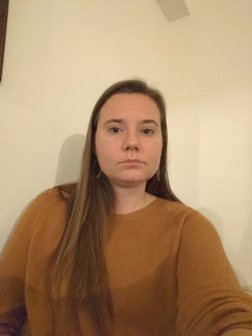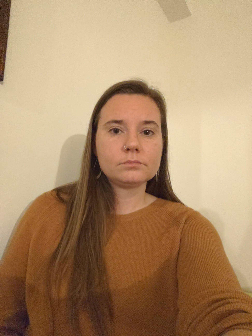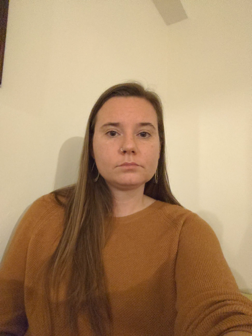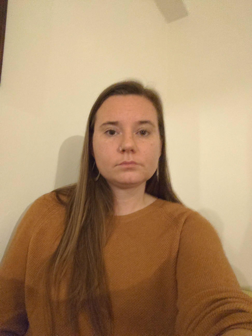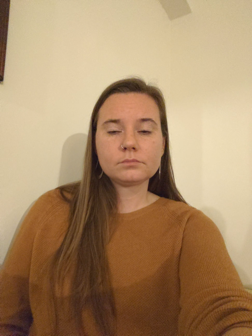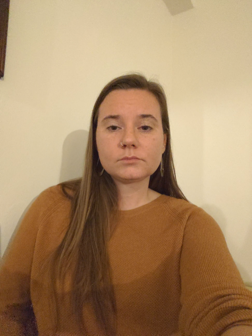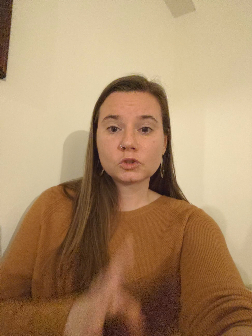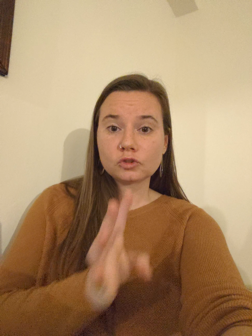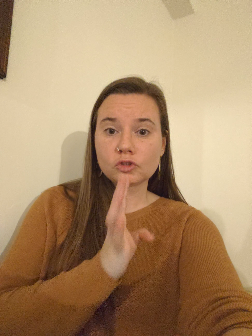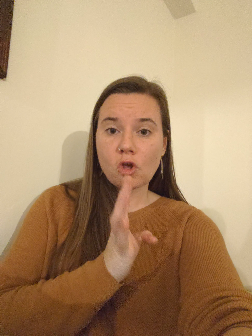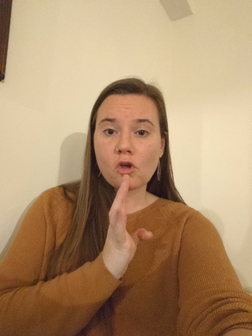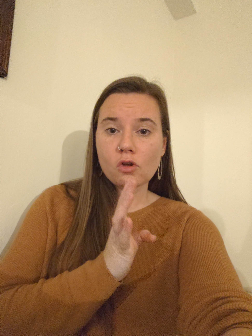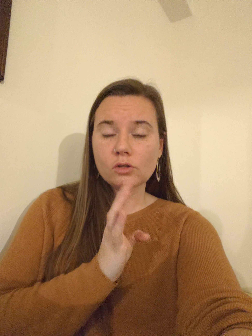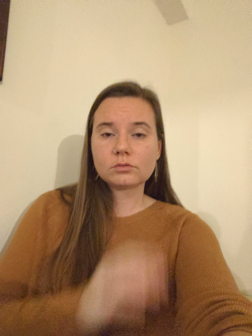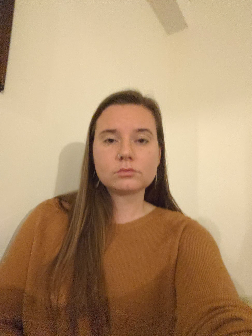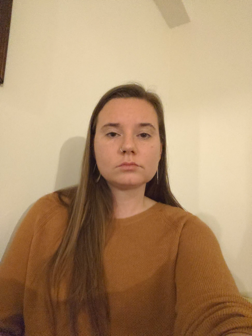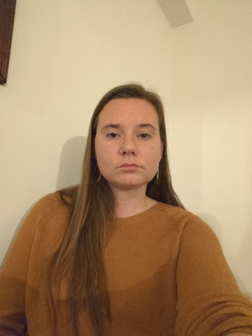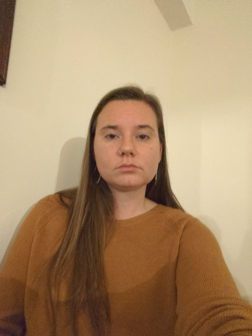talk